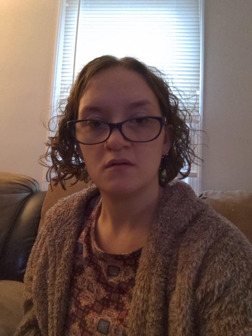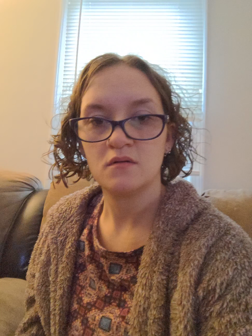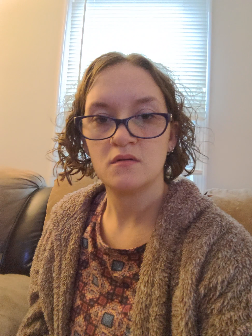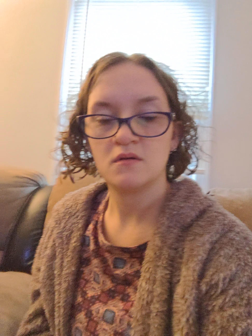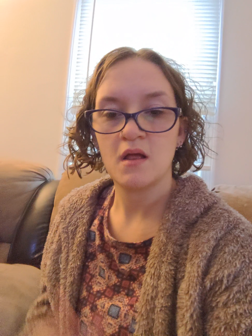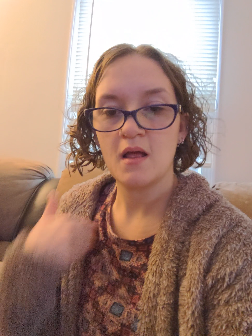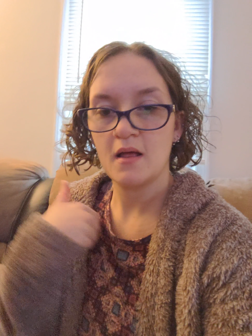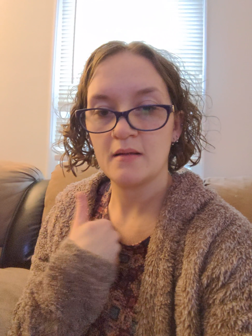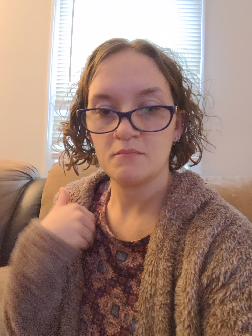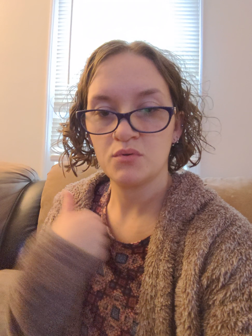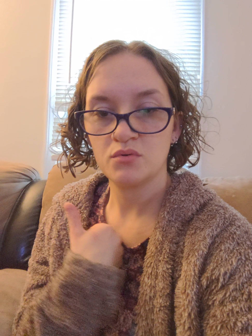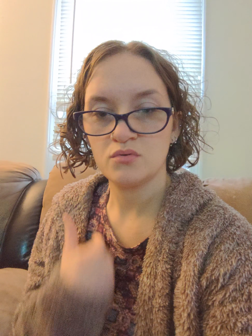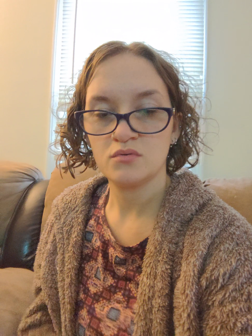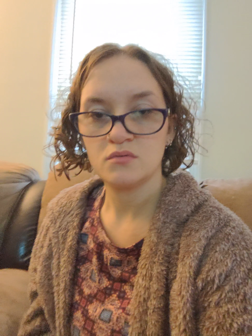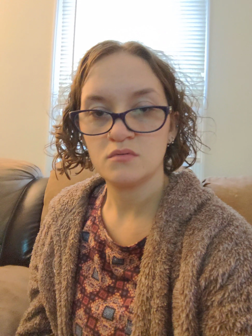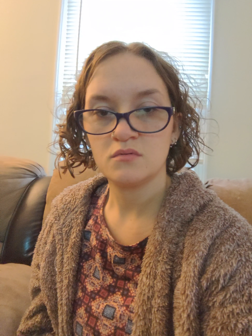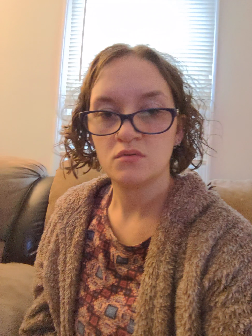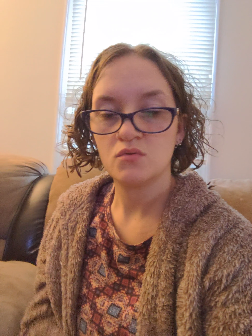animal